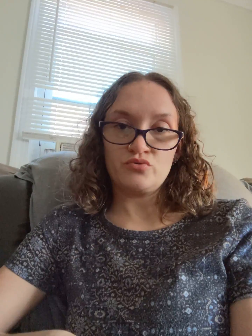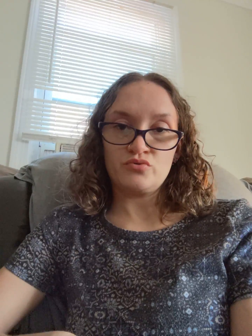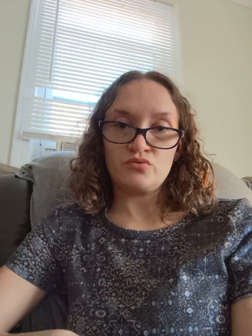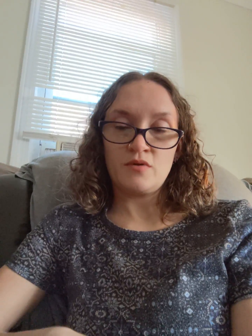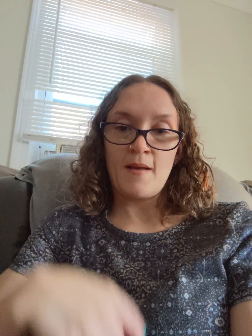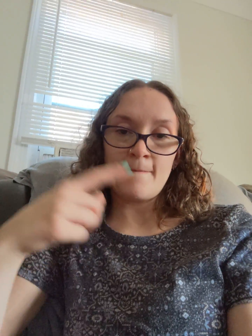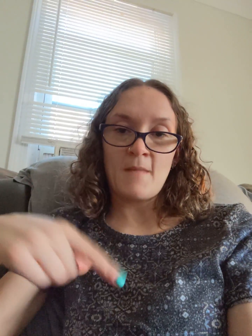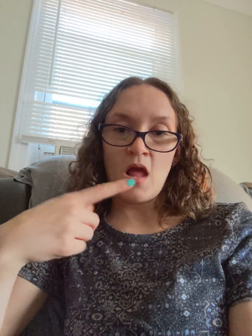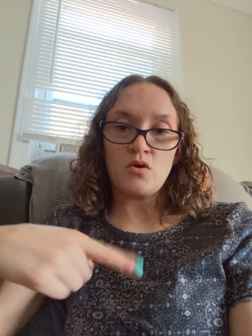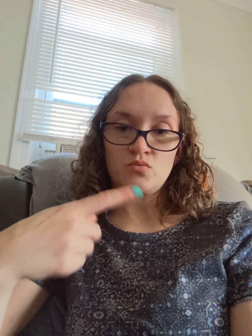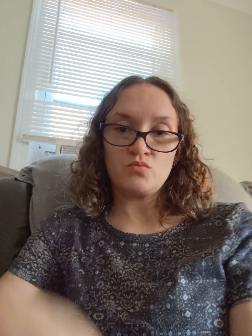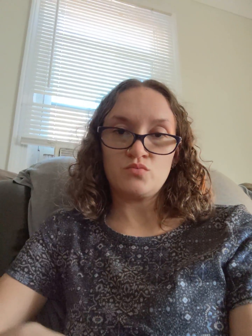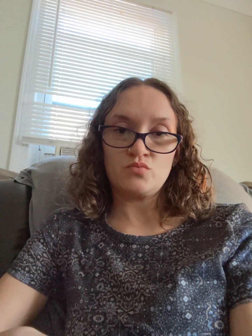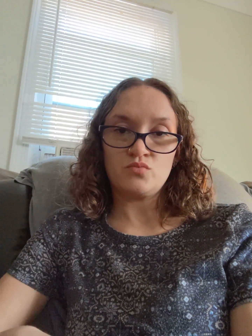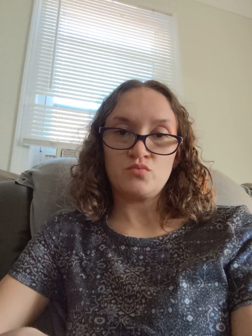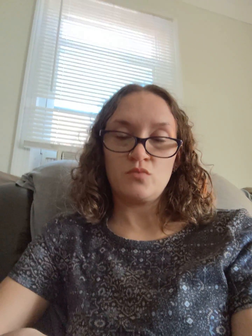about